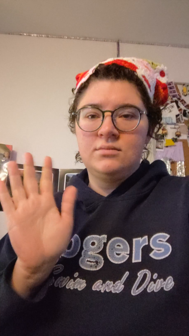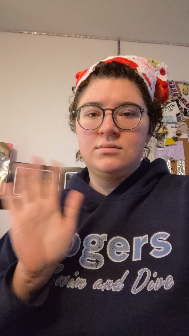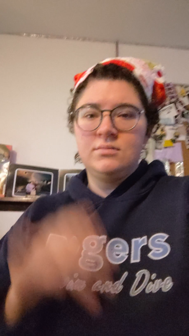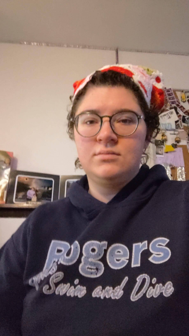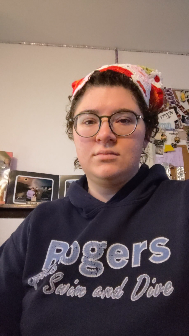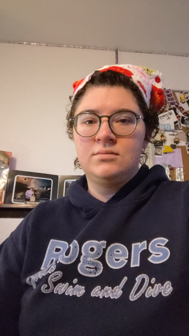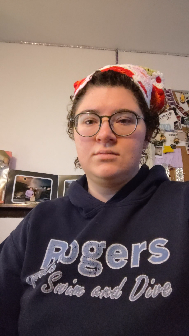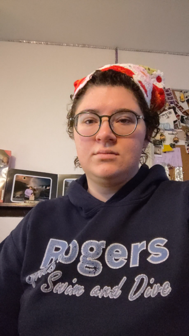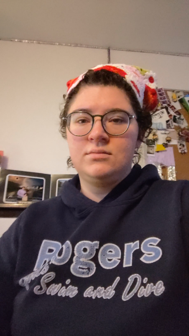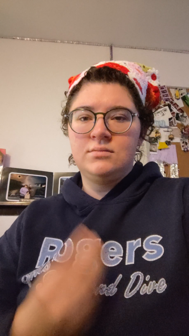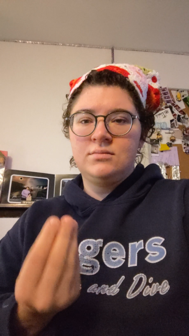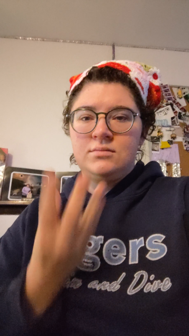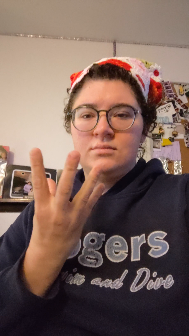plants